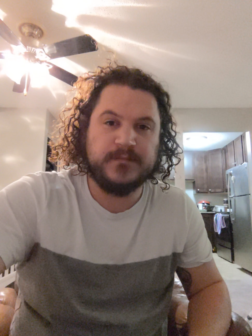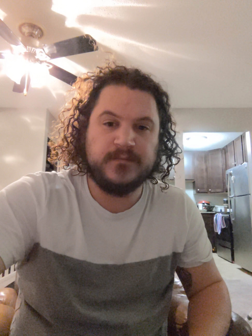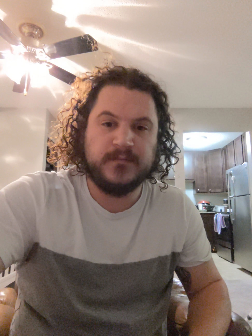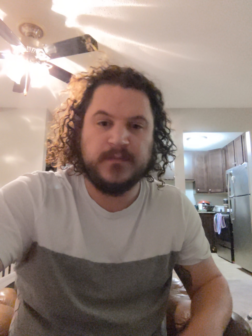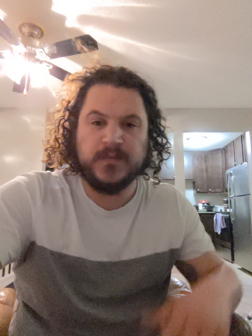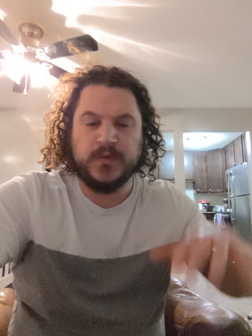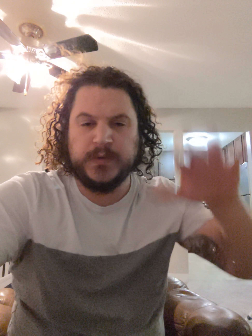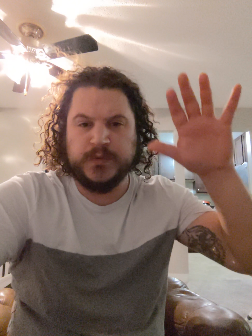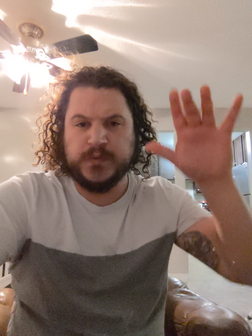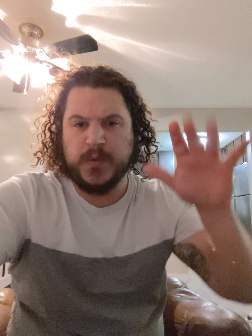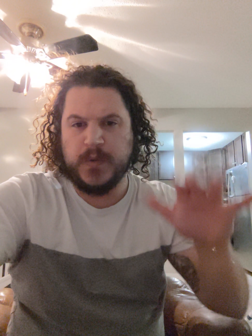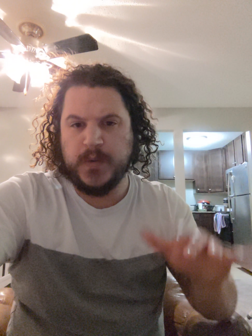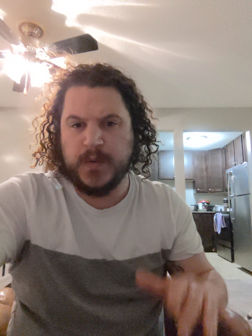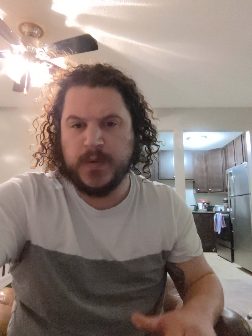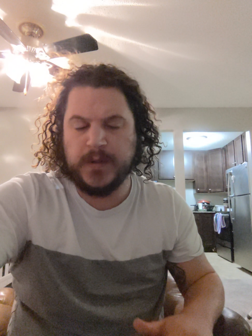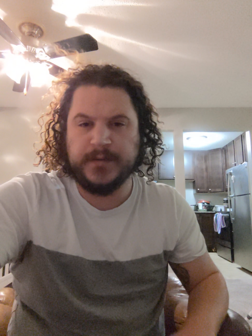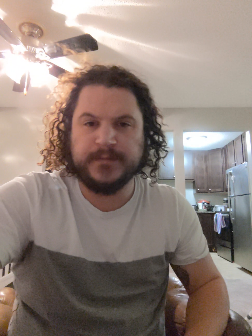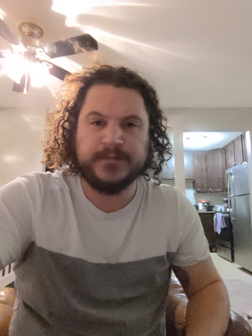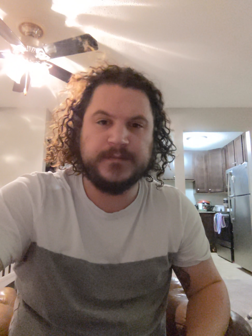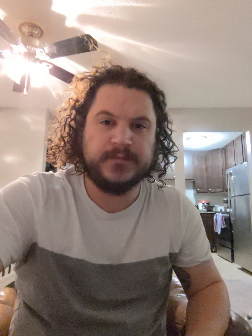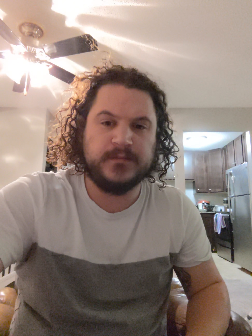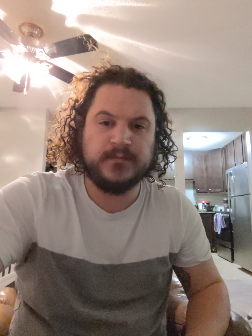snow